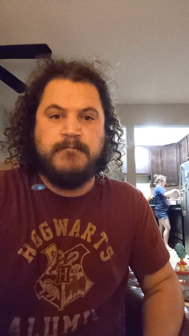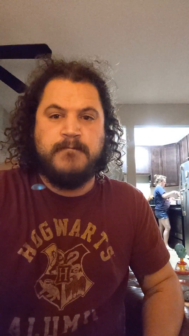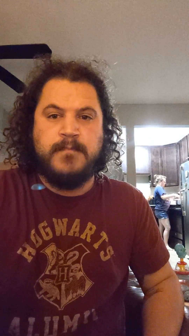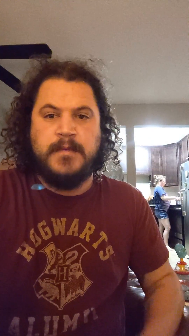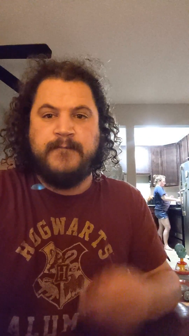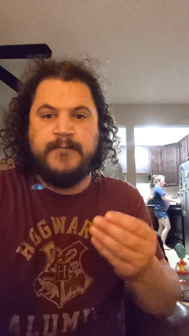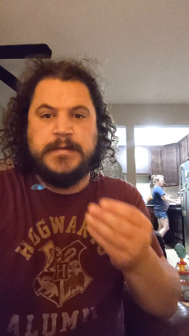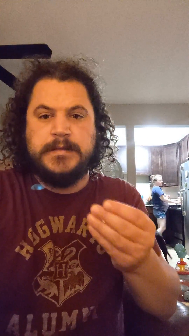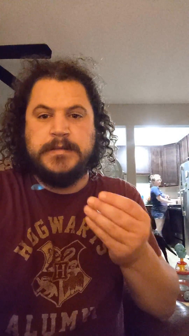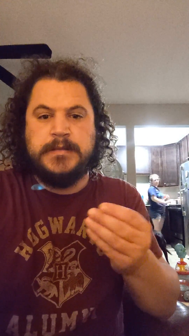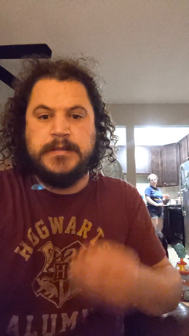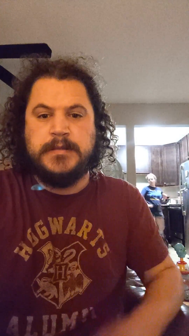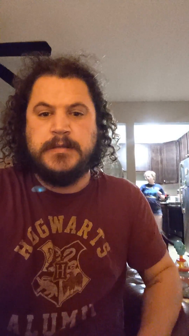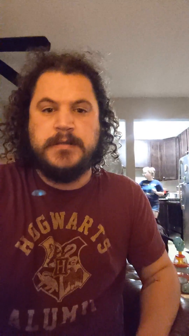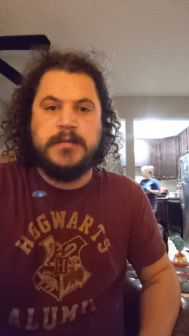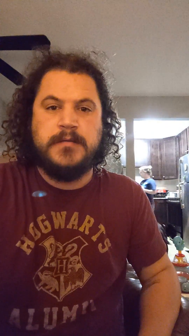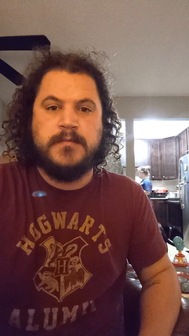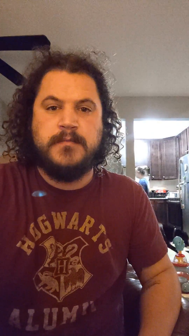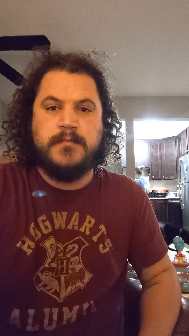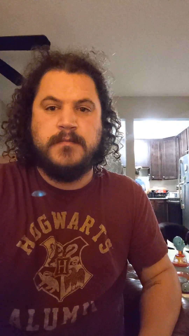feed